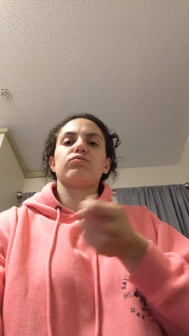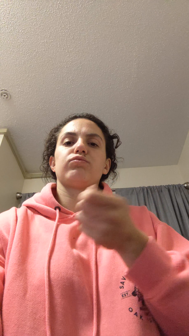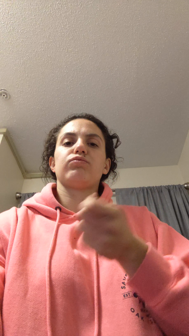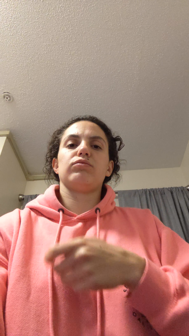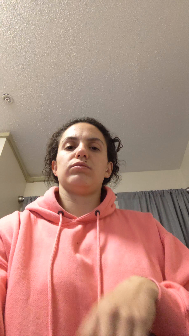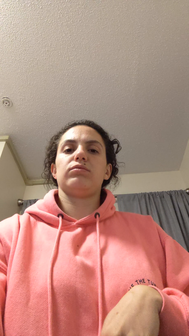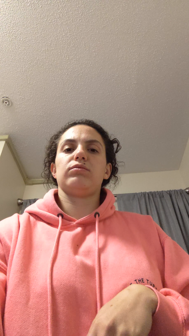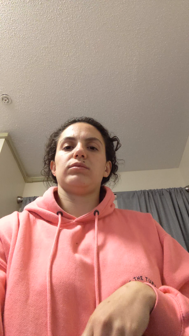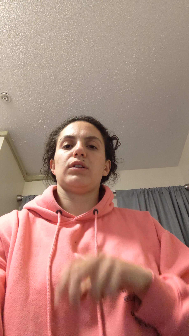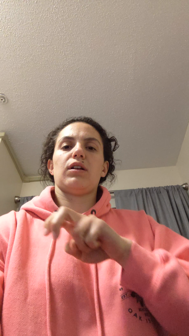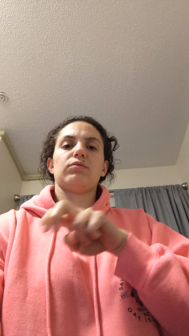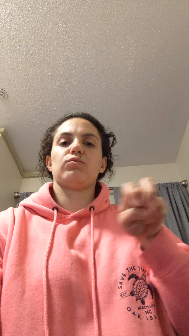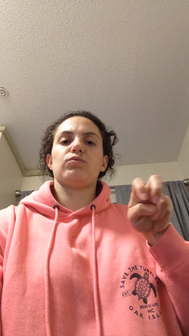couch